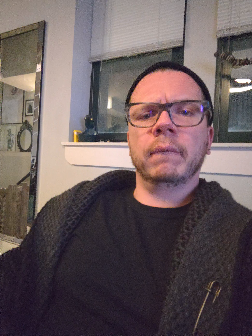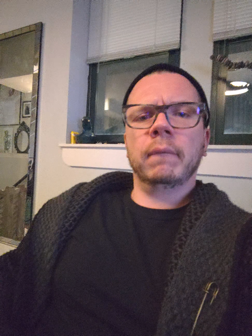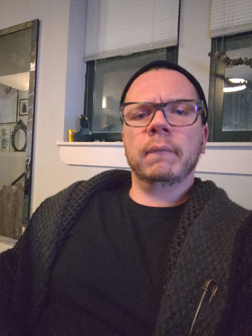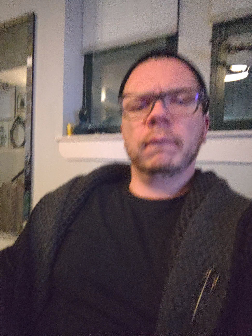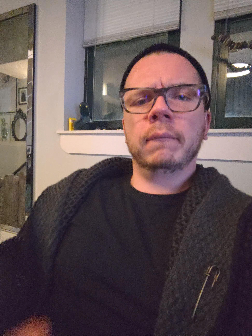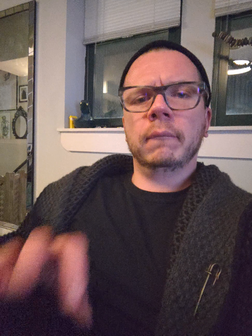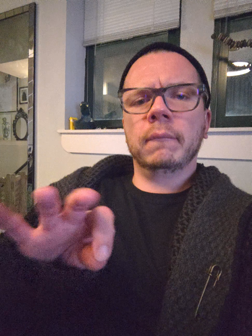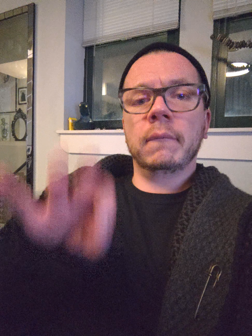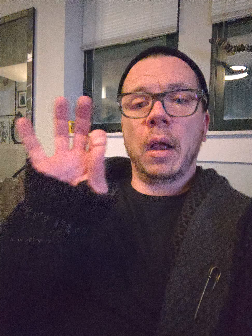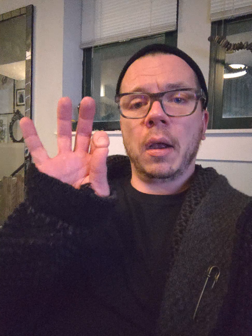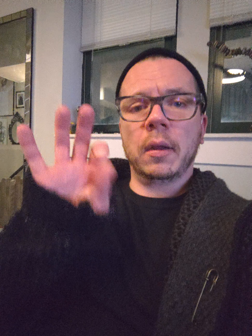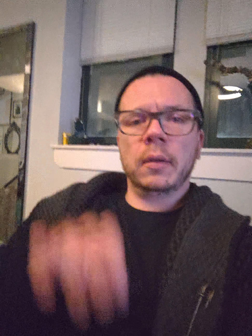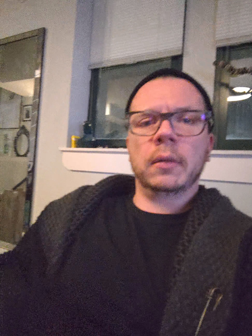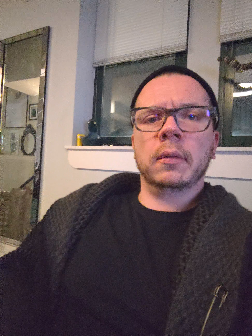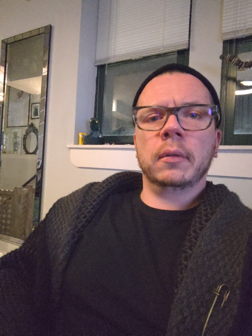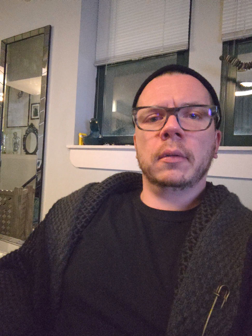find